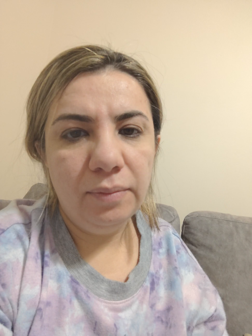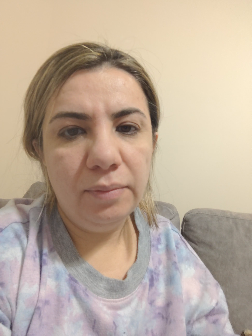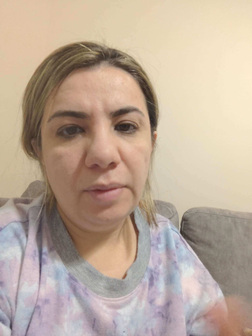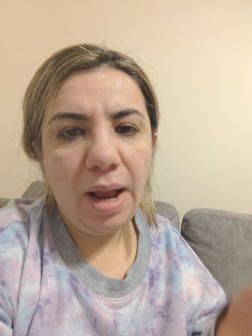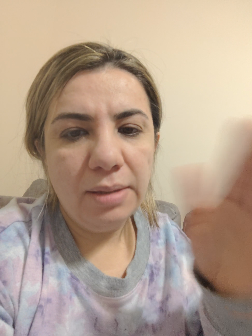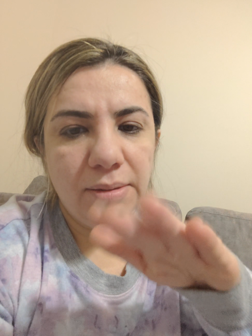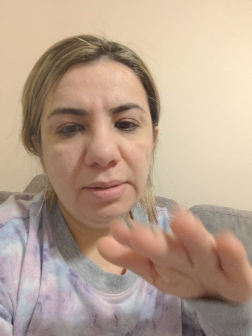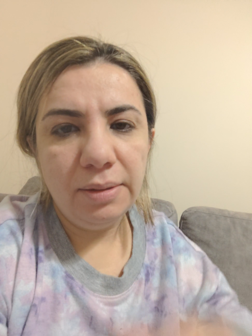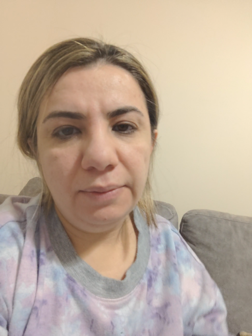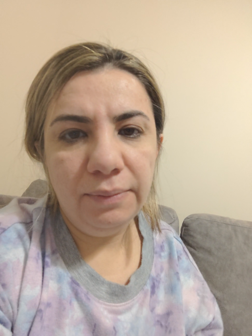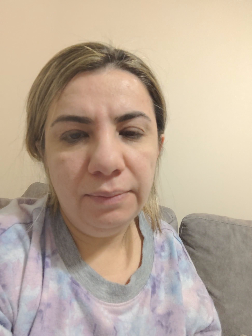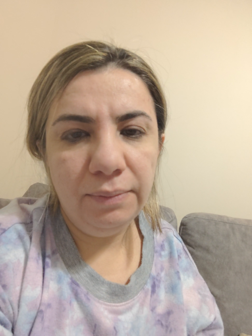on